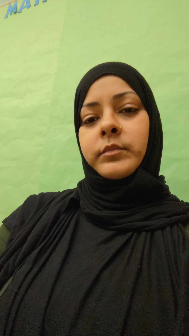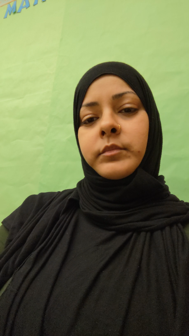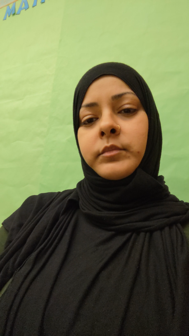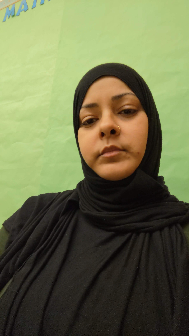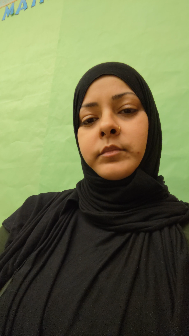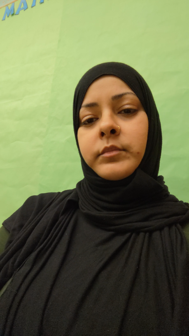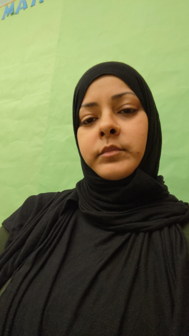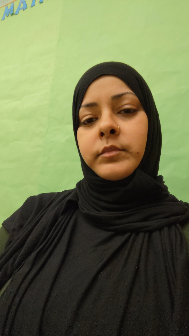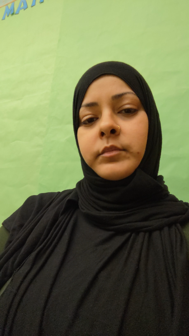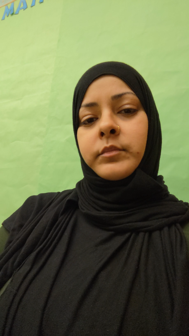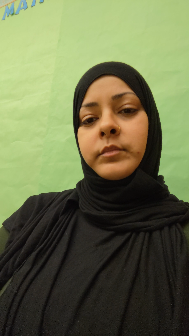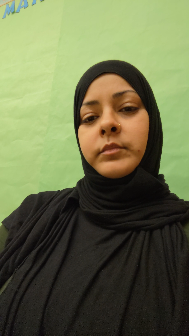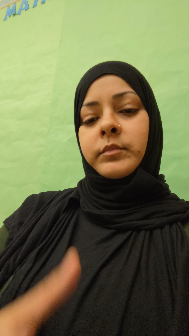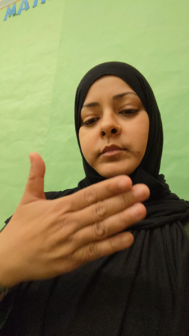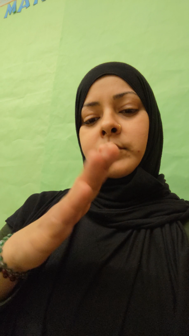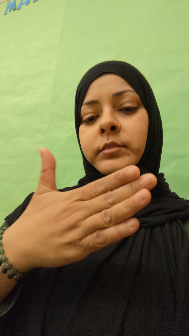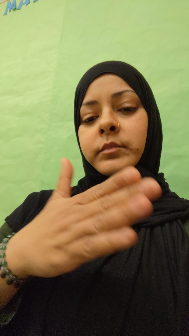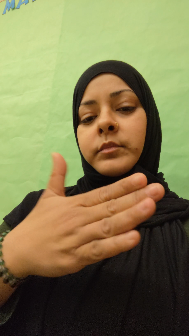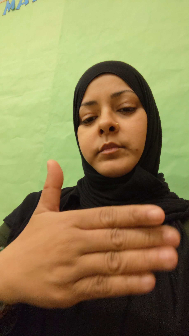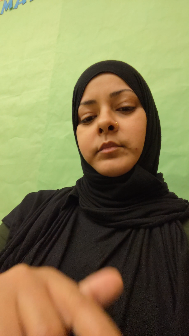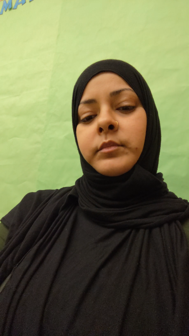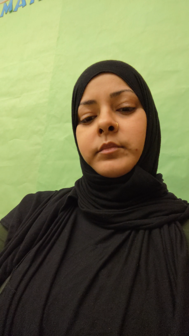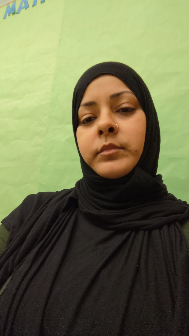share